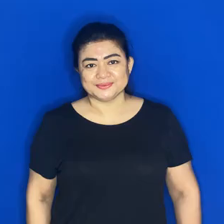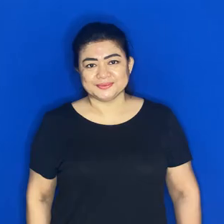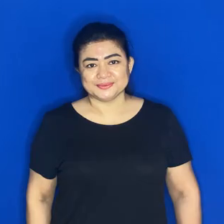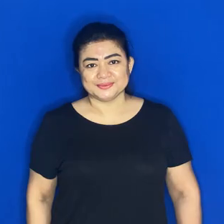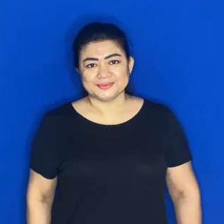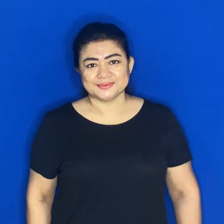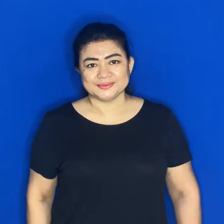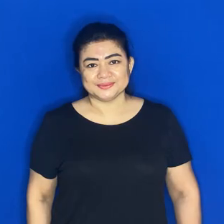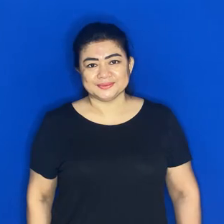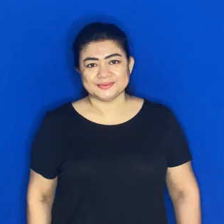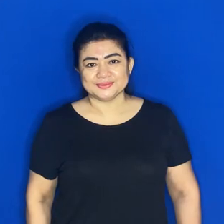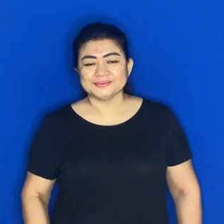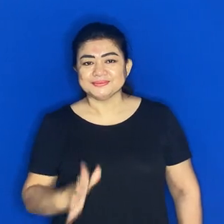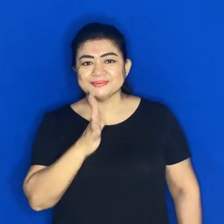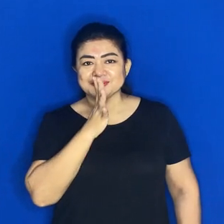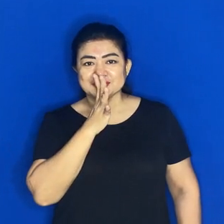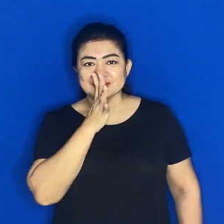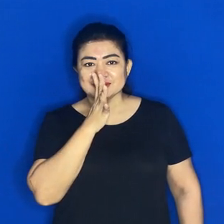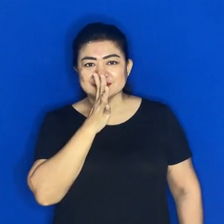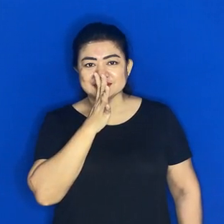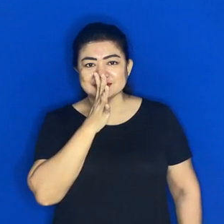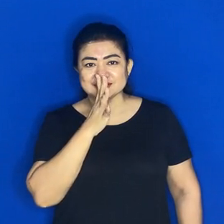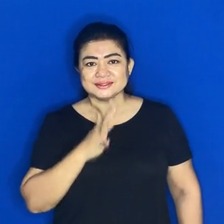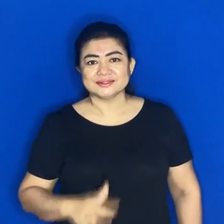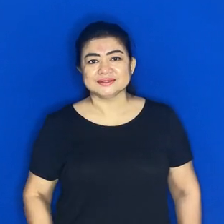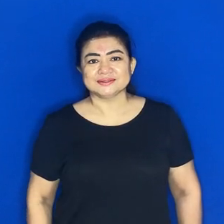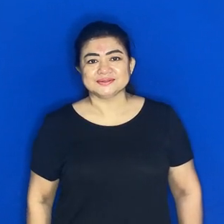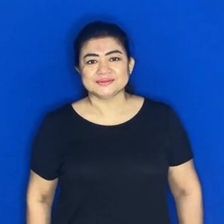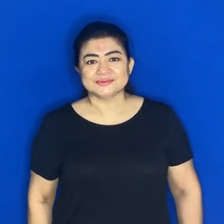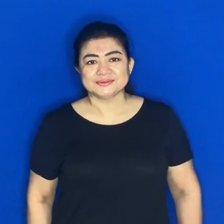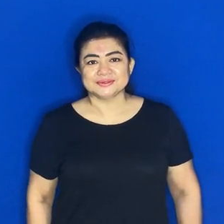mother